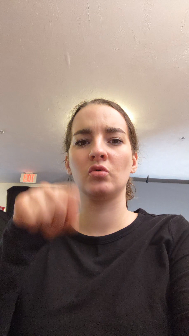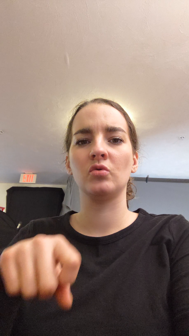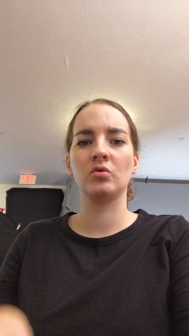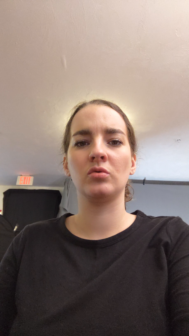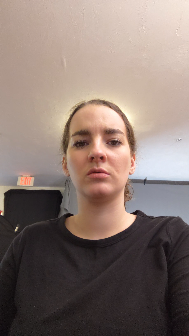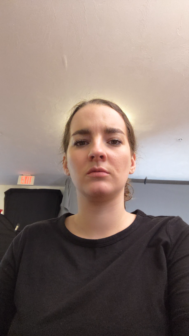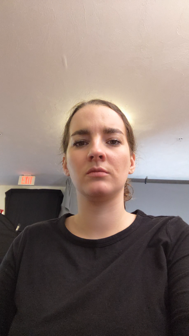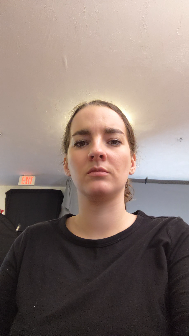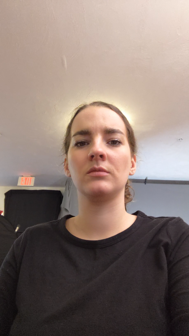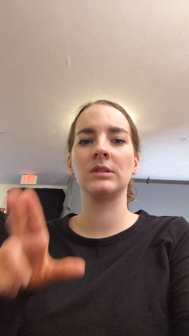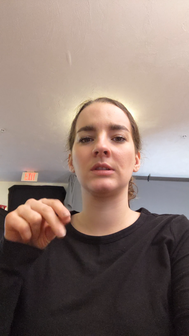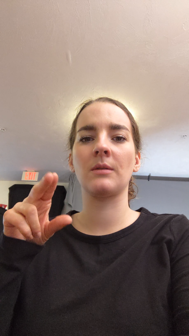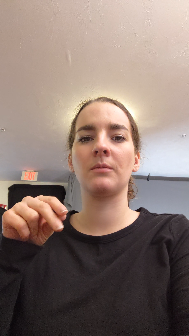diaper